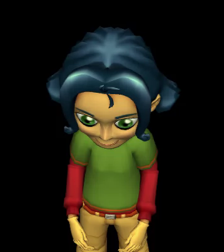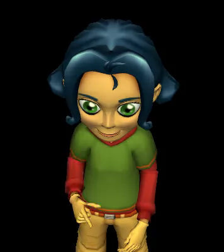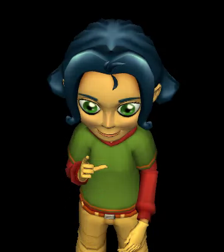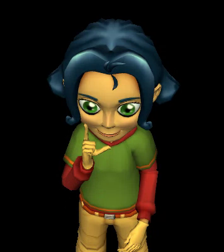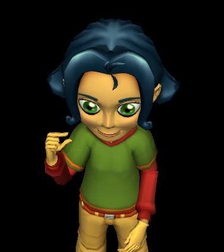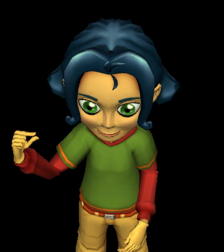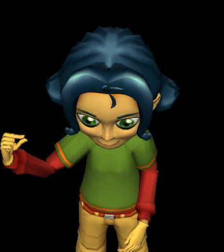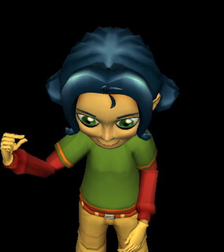رجل